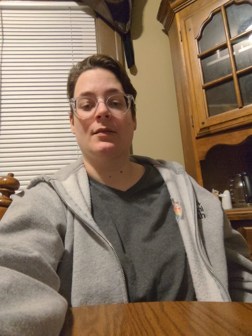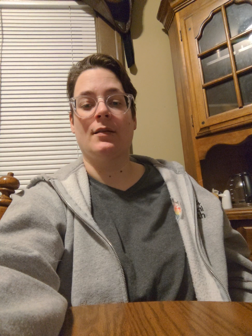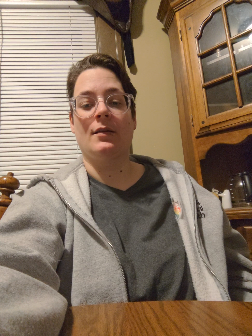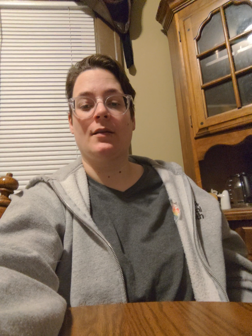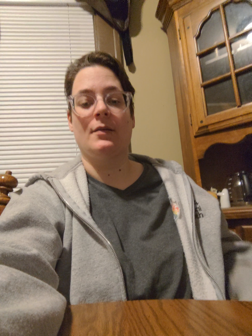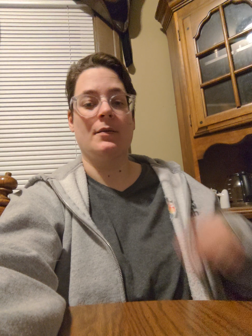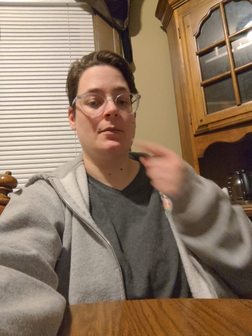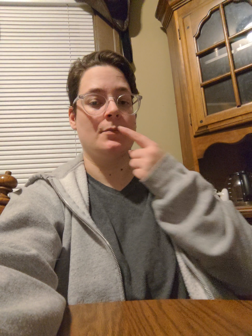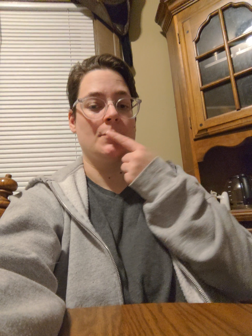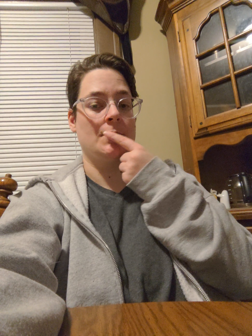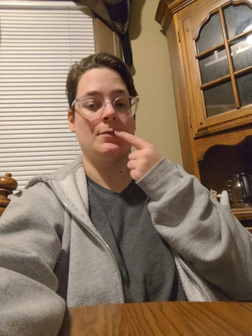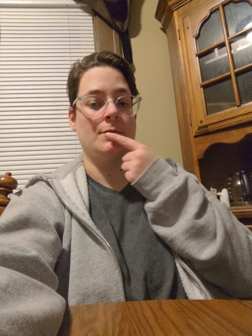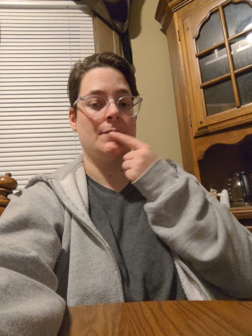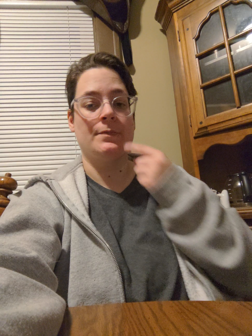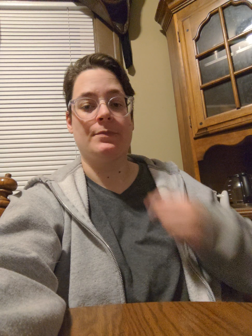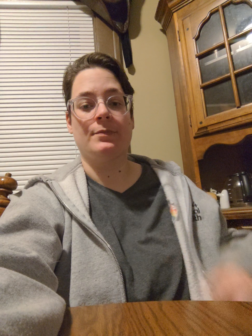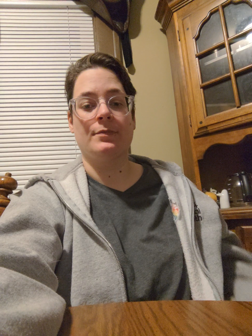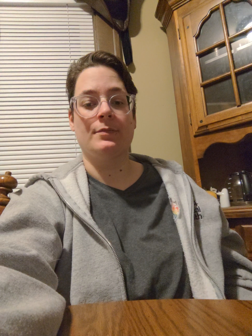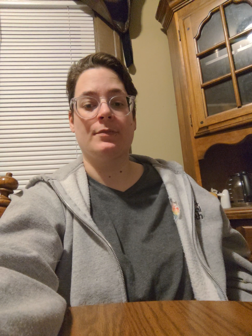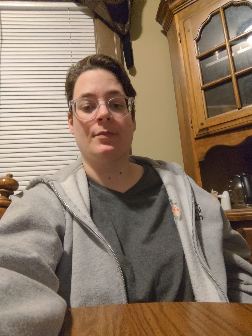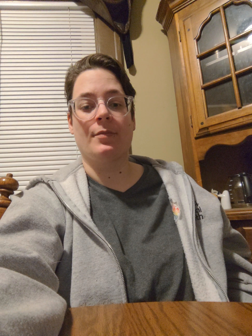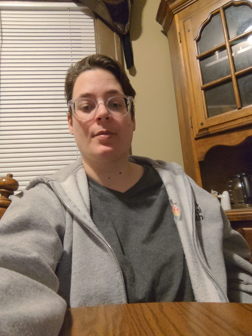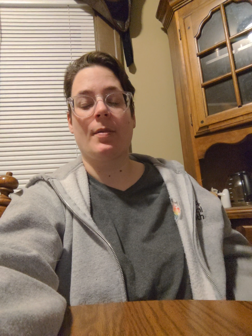lips